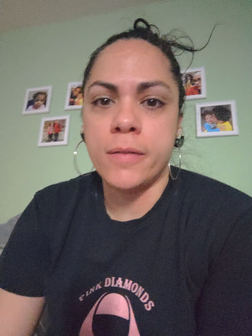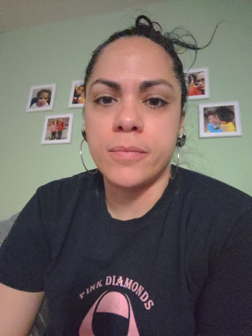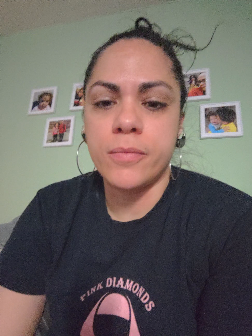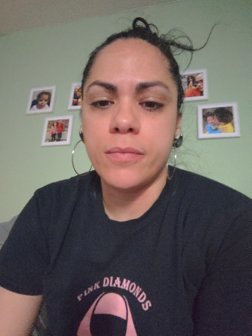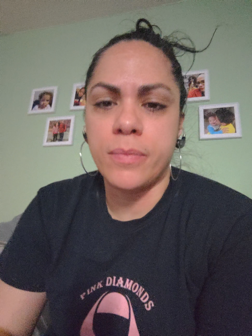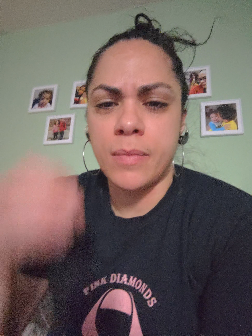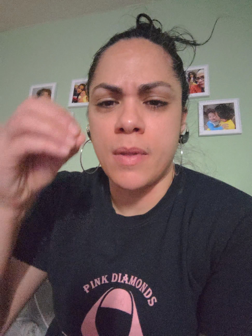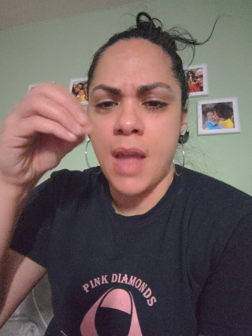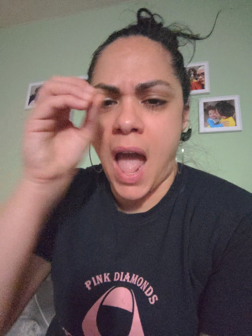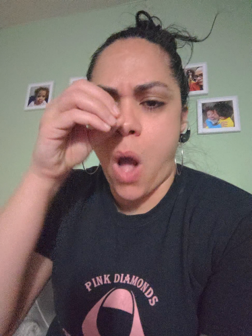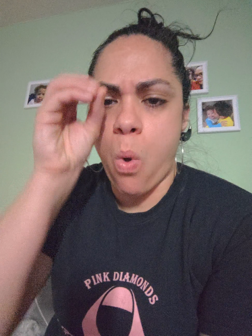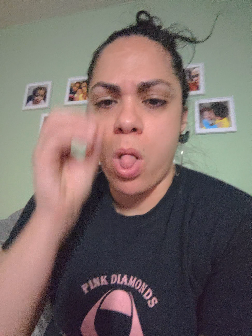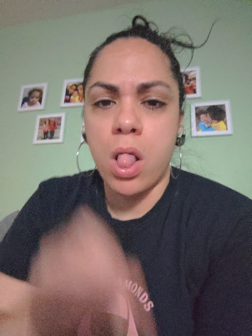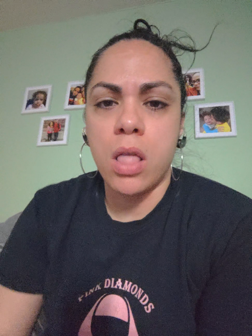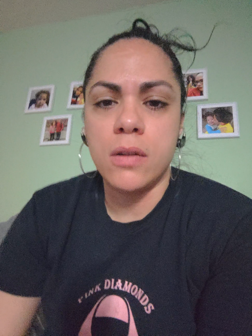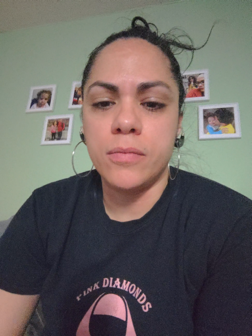owl